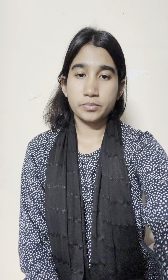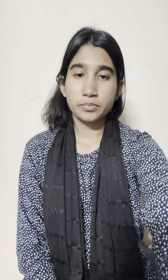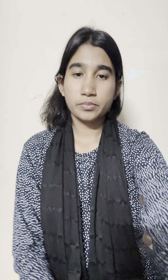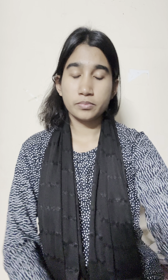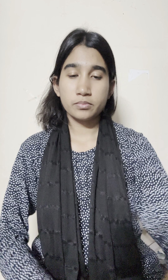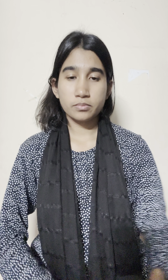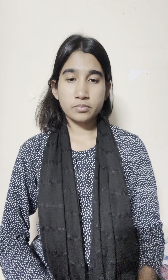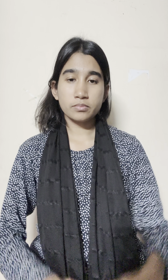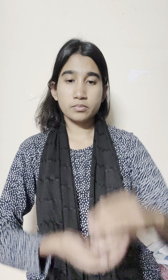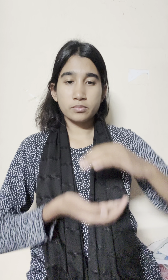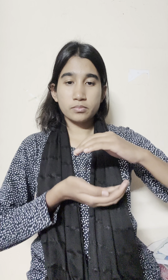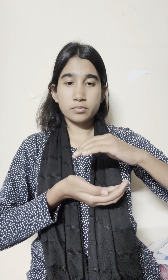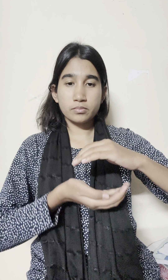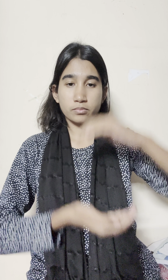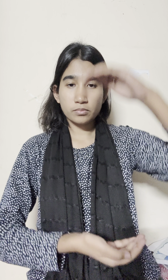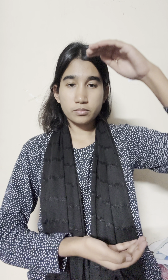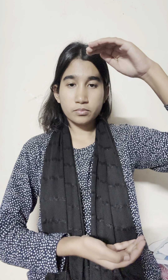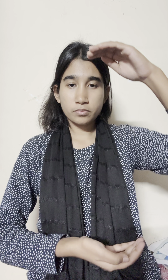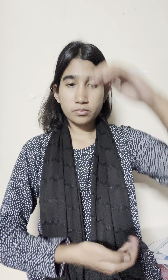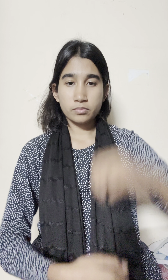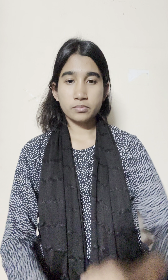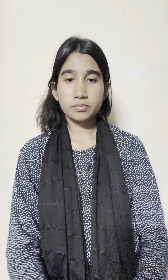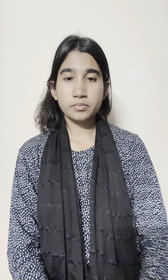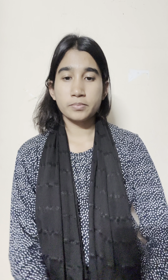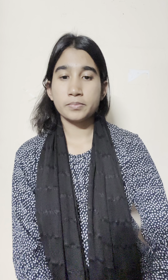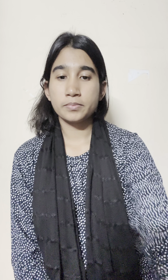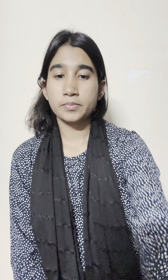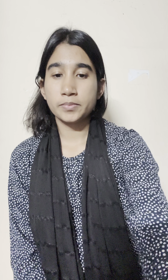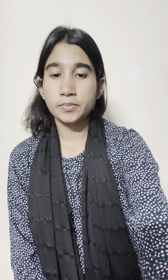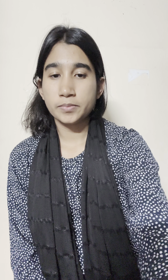বড়